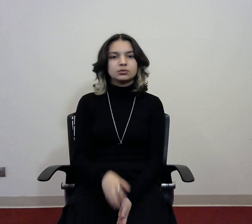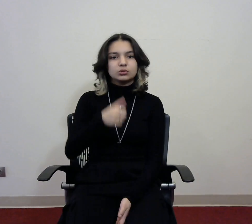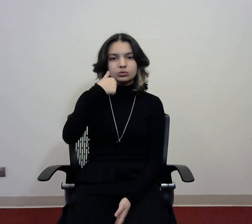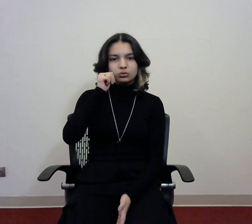dünən